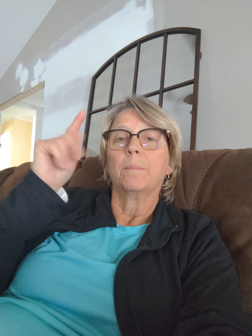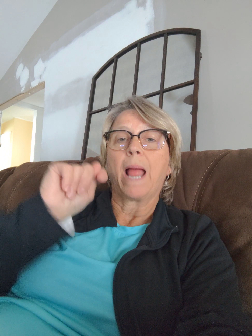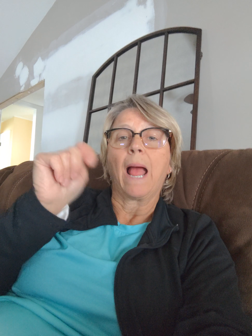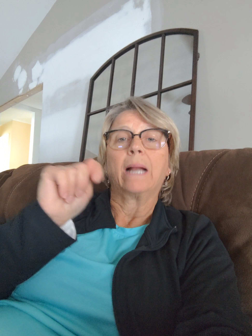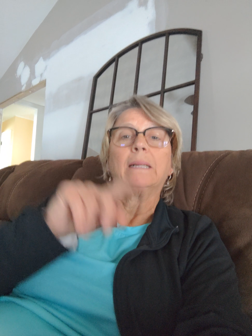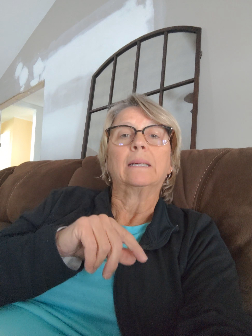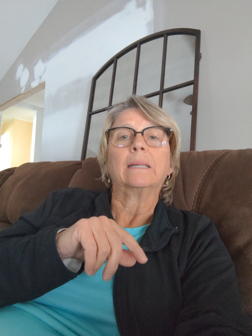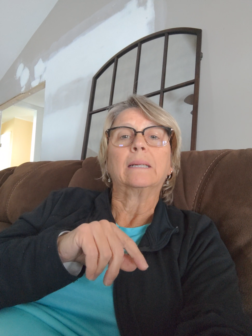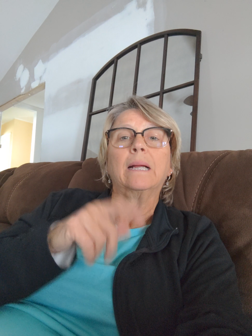potty